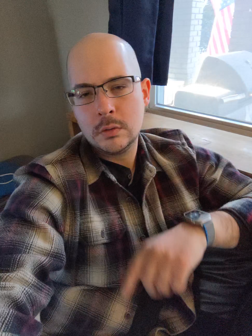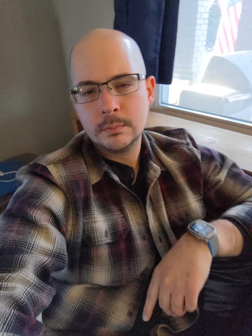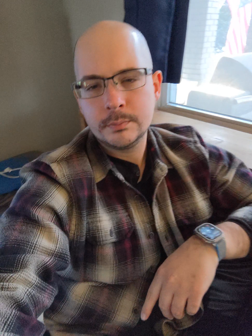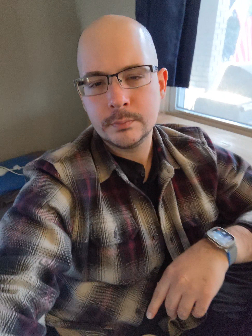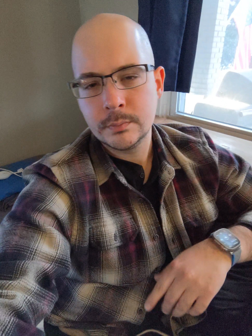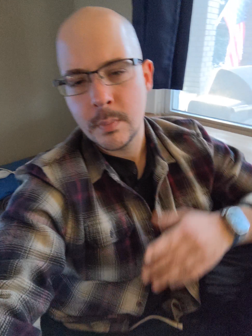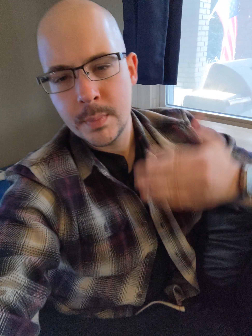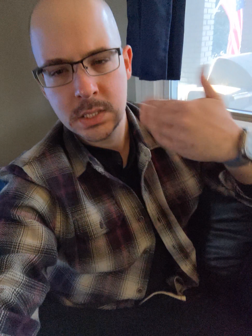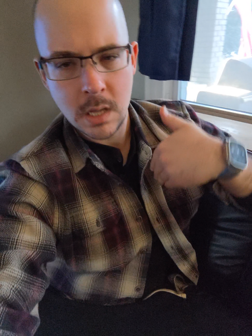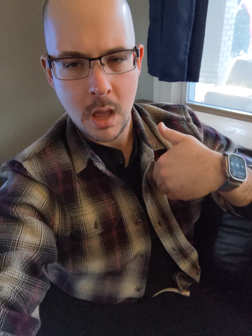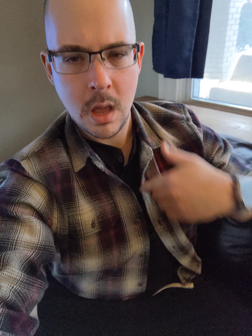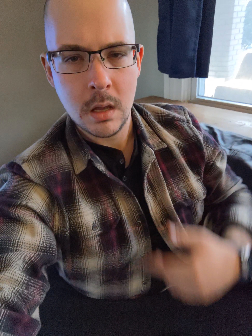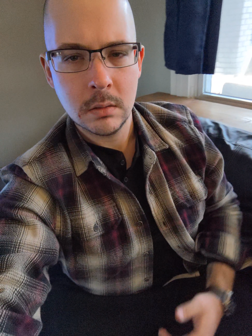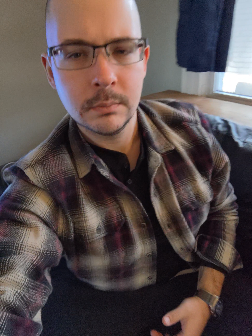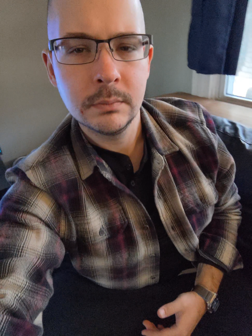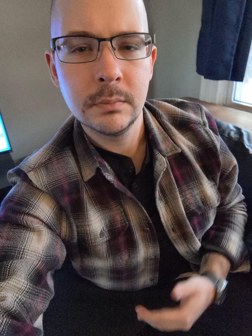beside